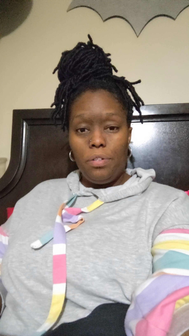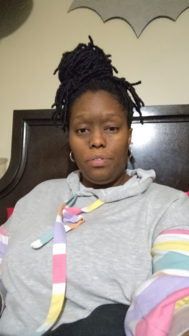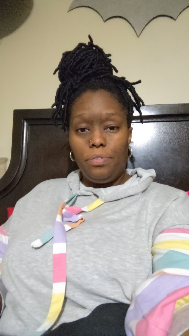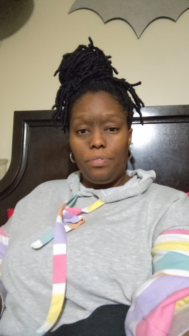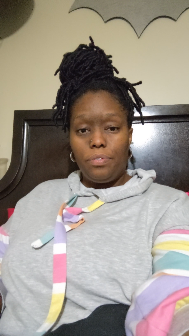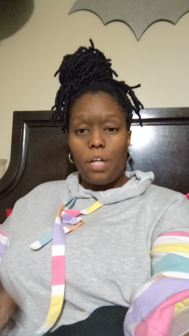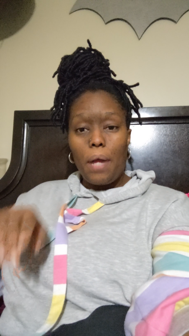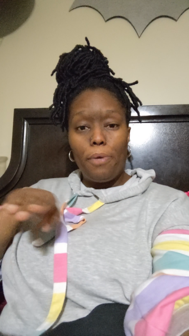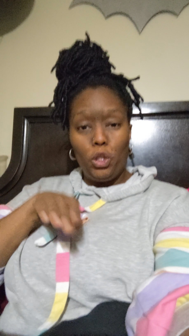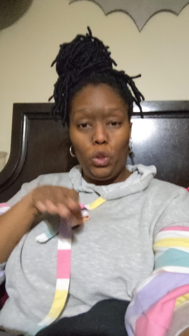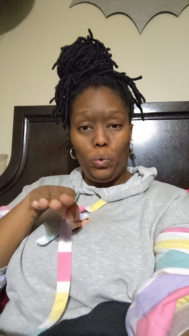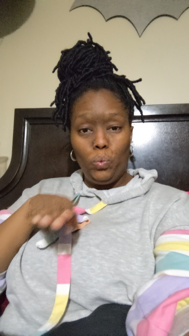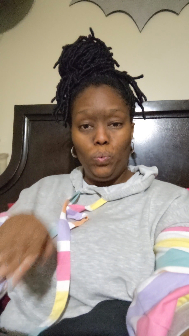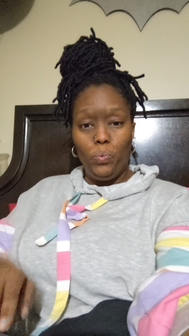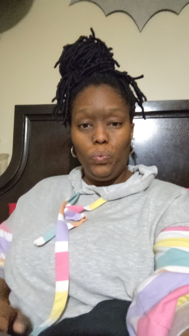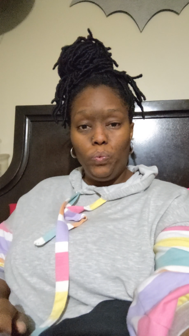boots